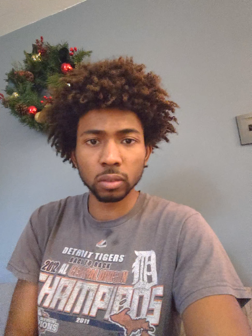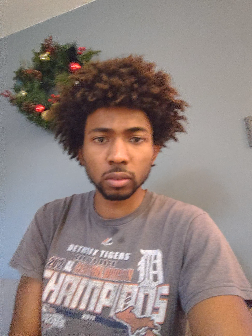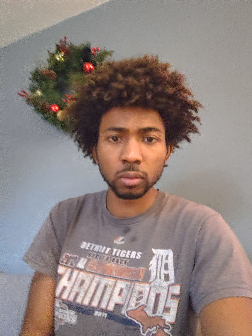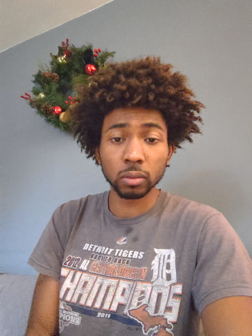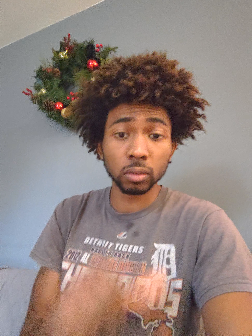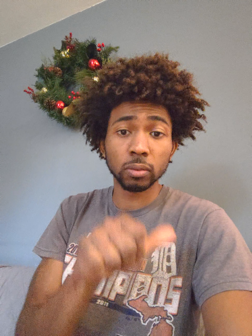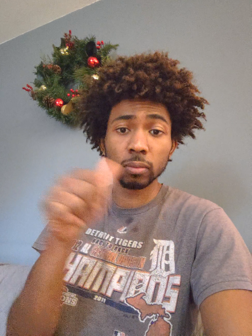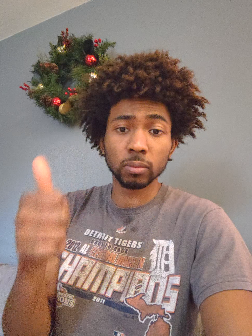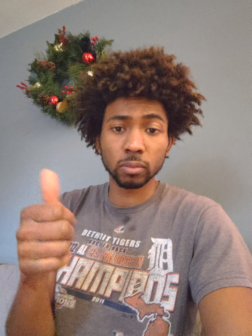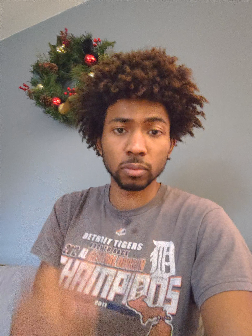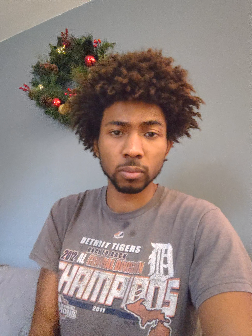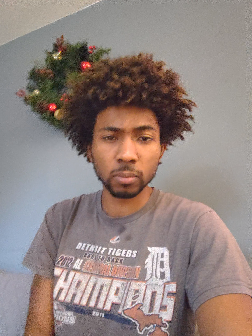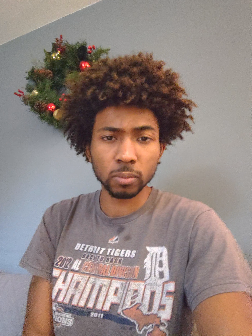another